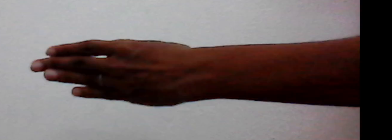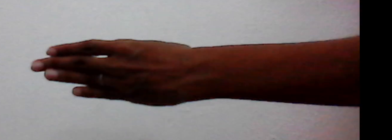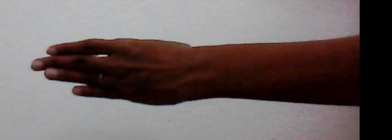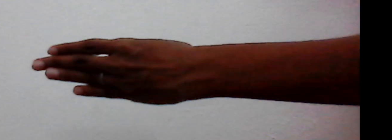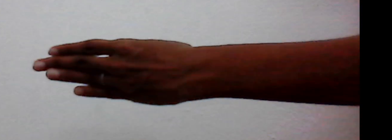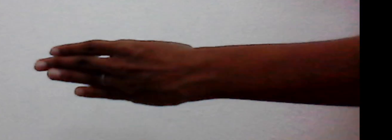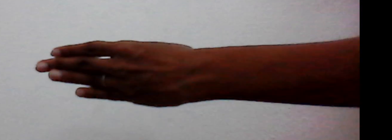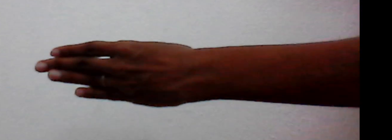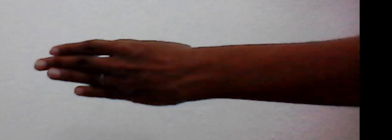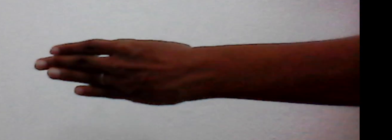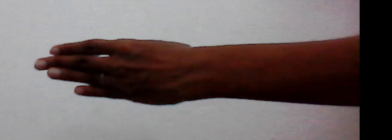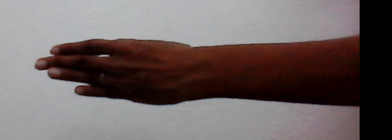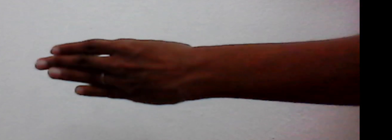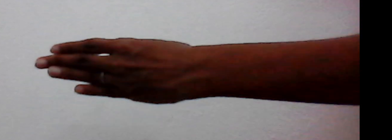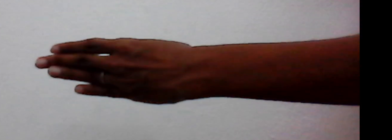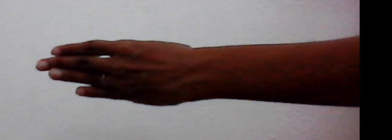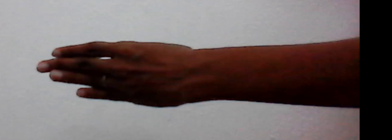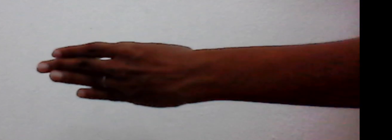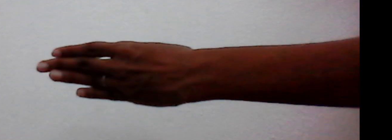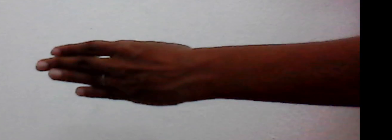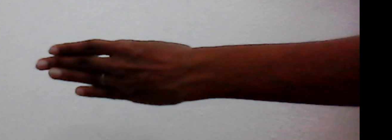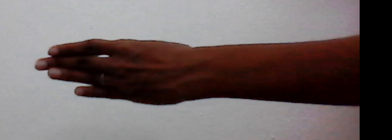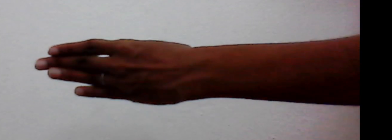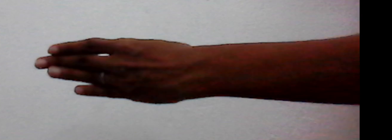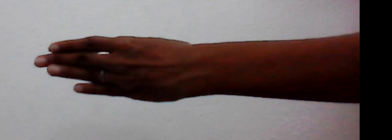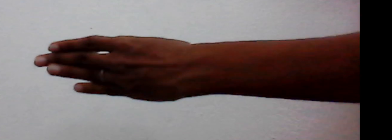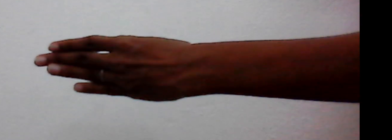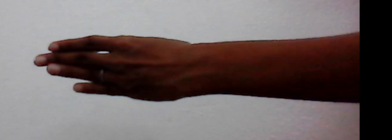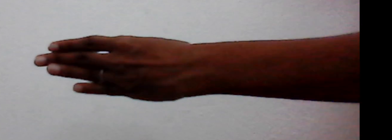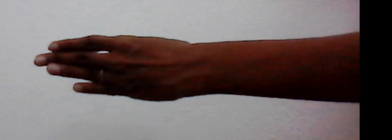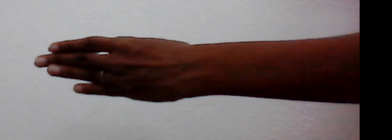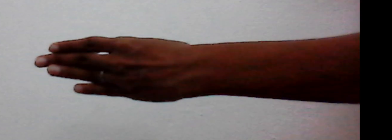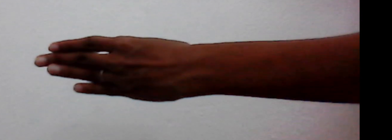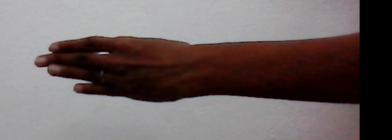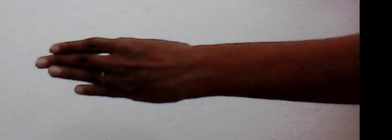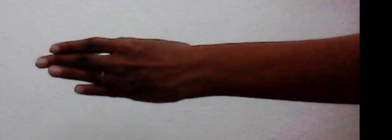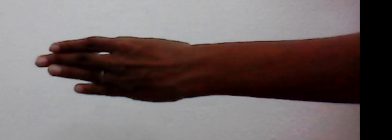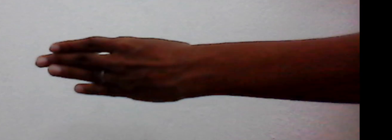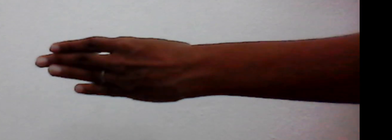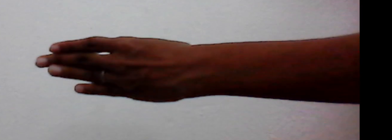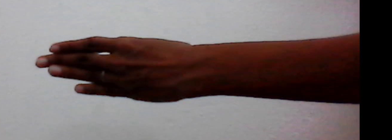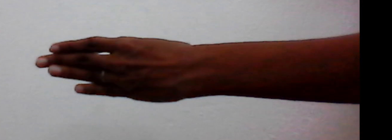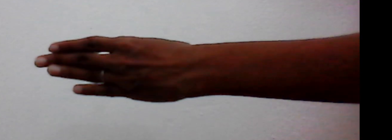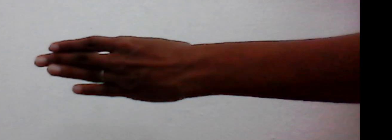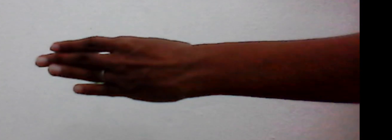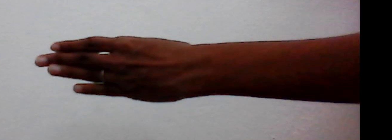അ